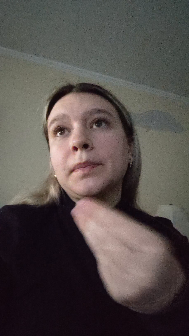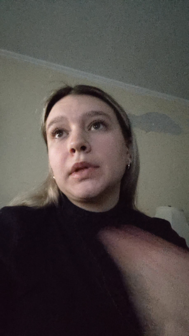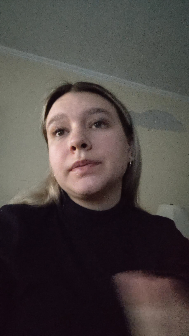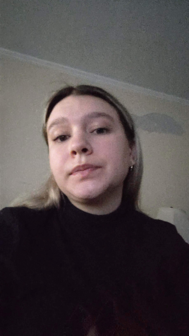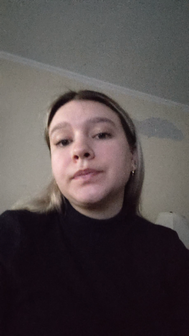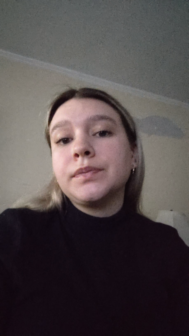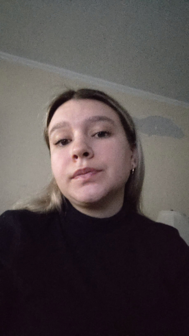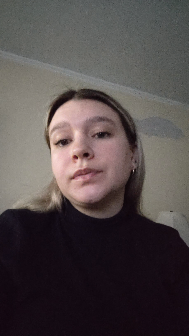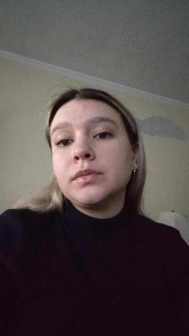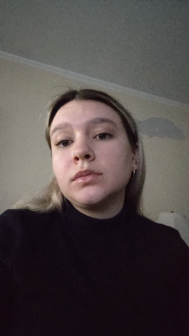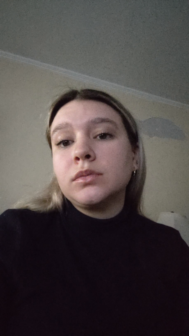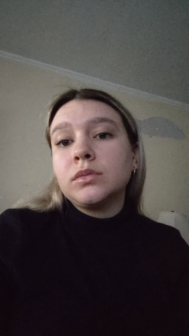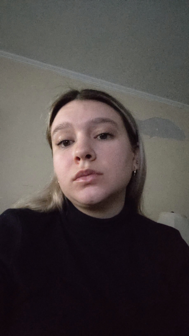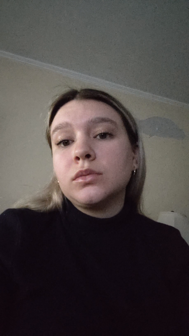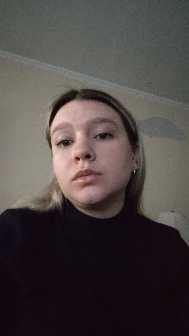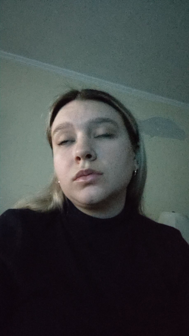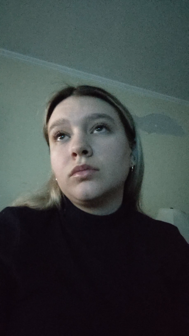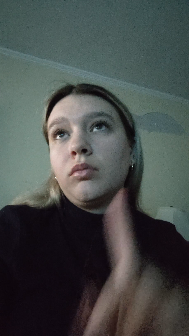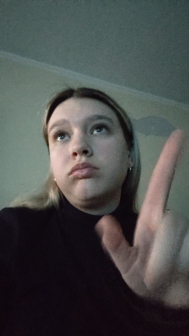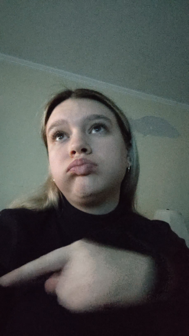long